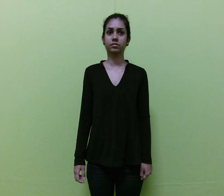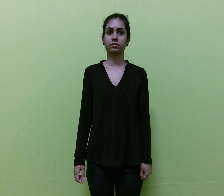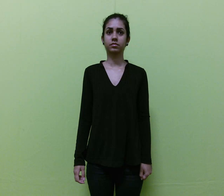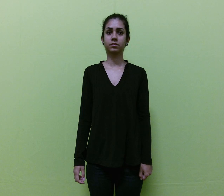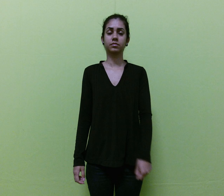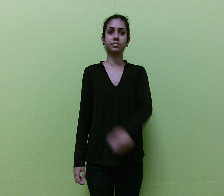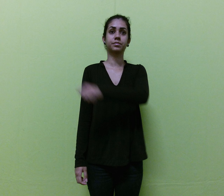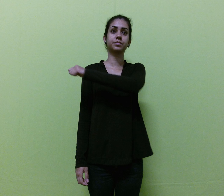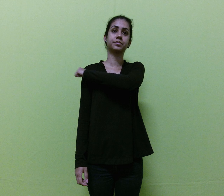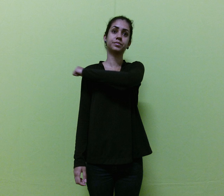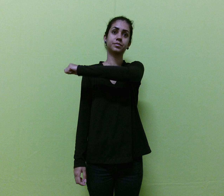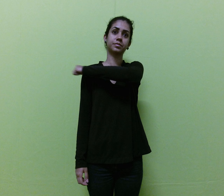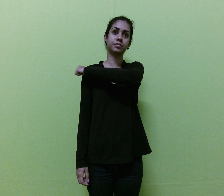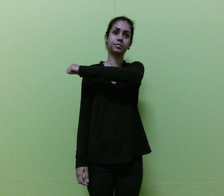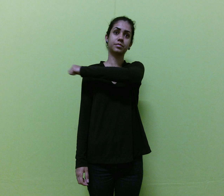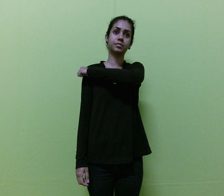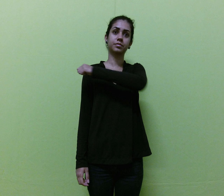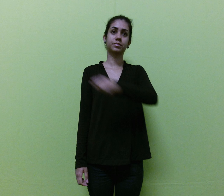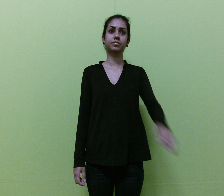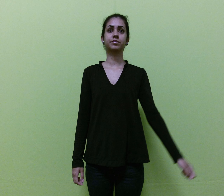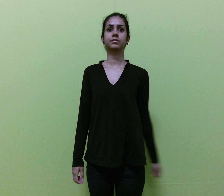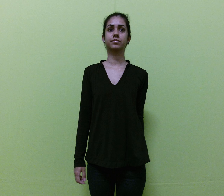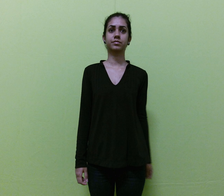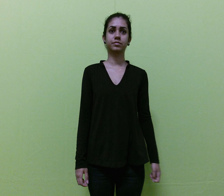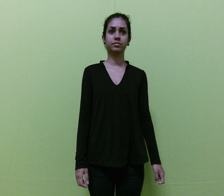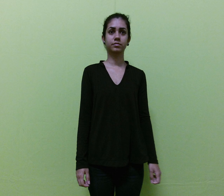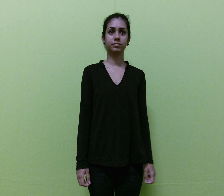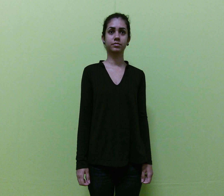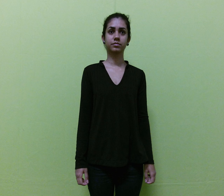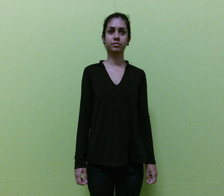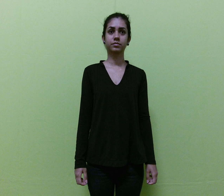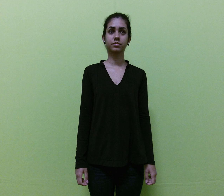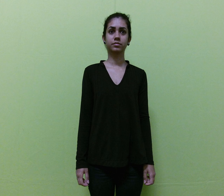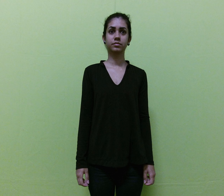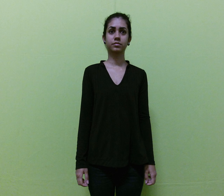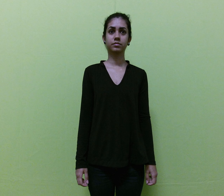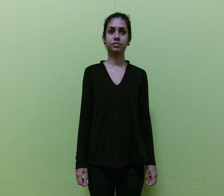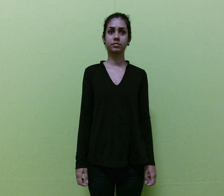aluno